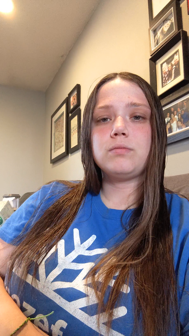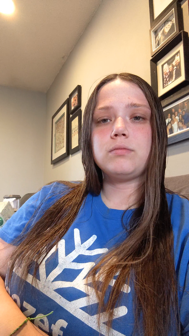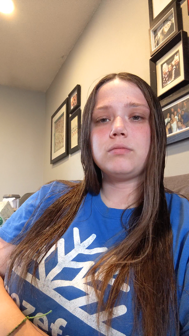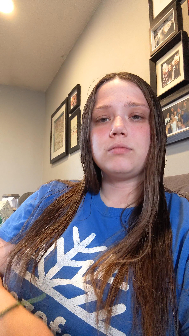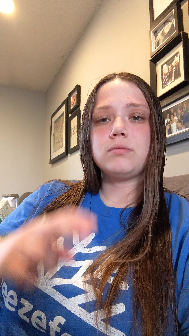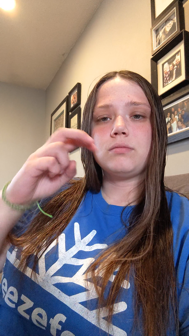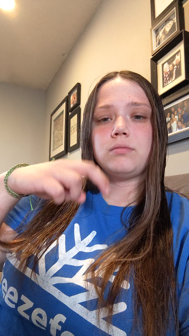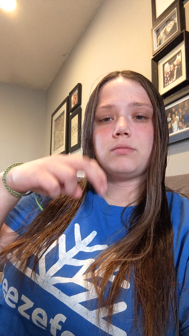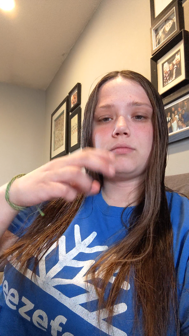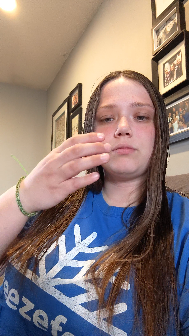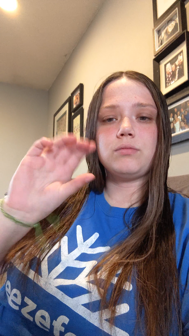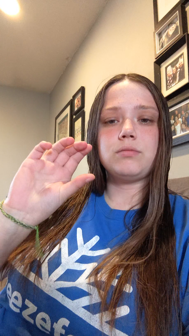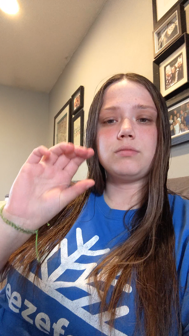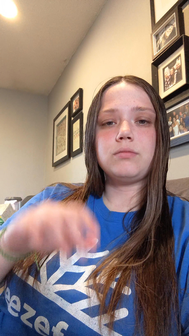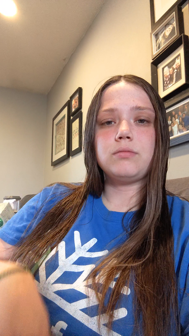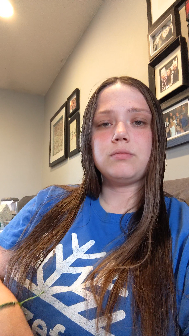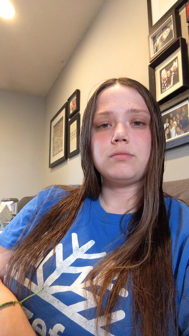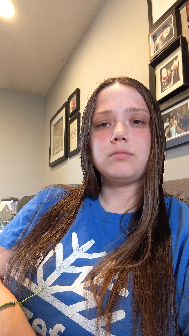potato chip